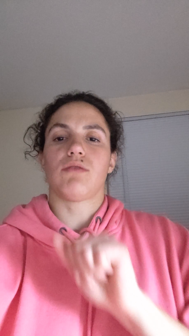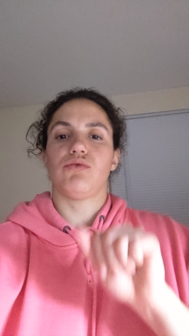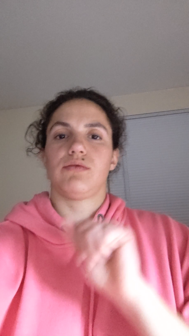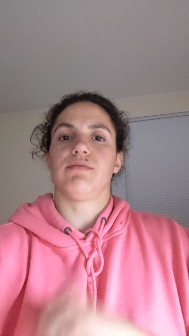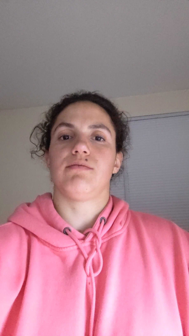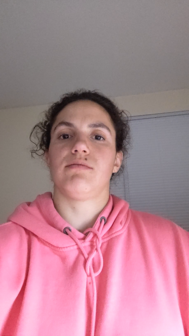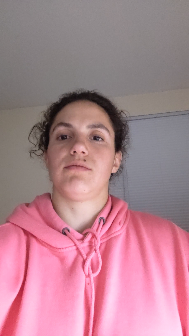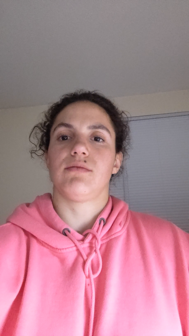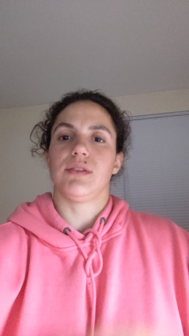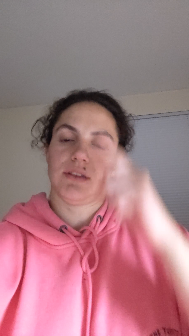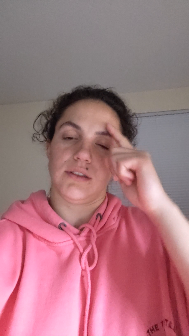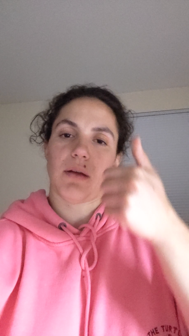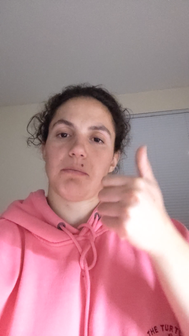dime